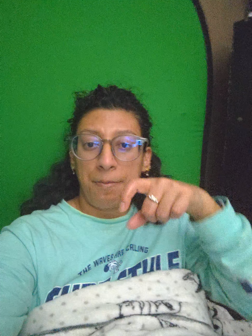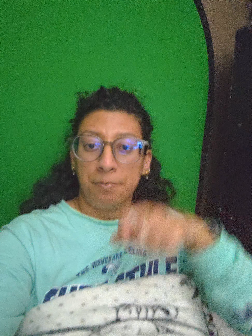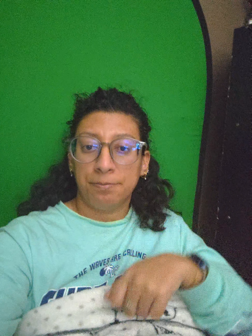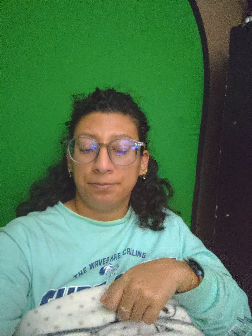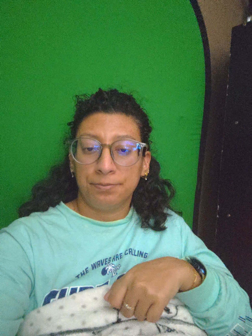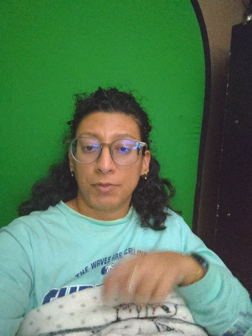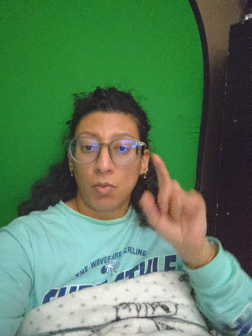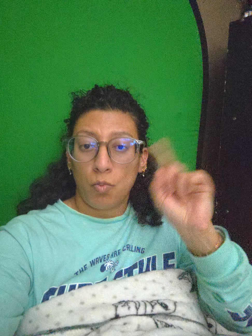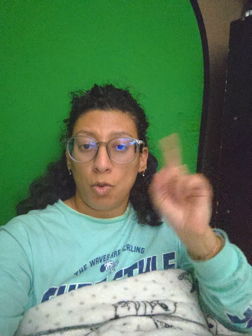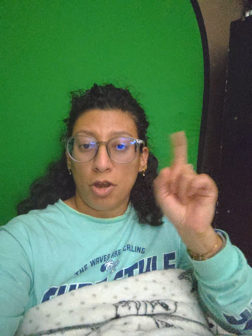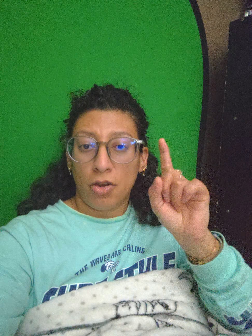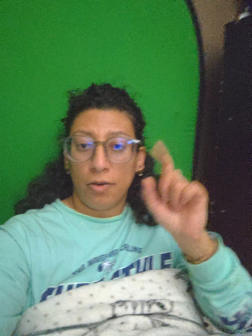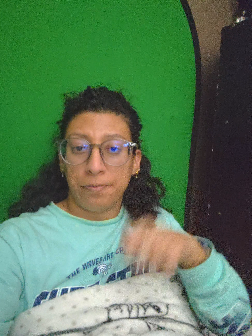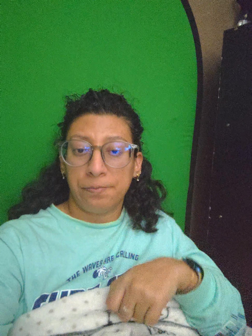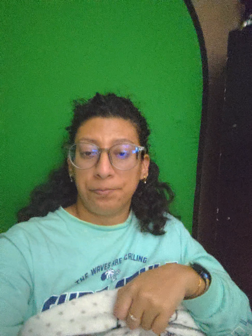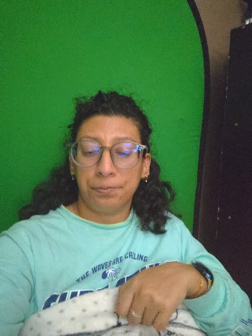where